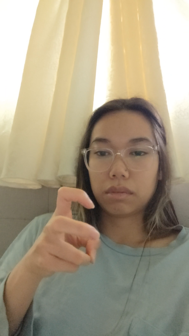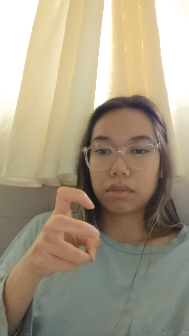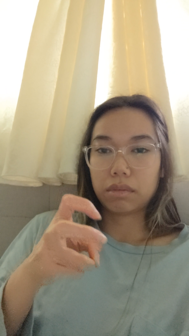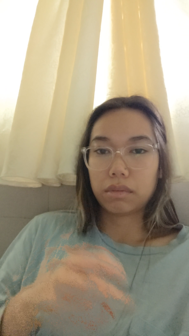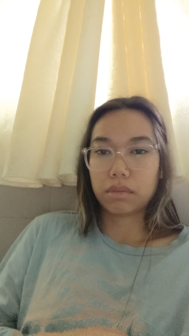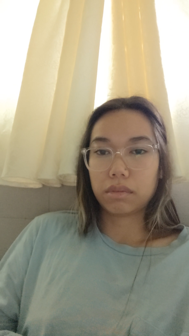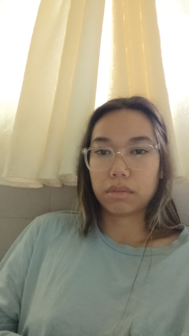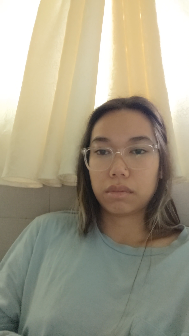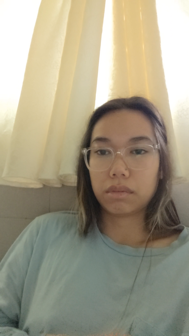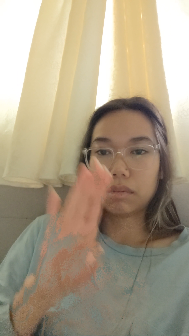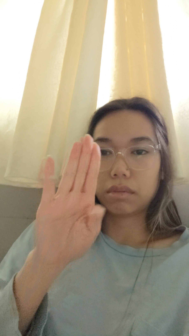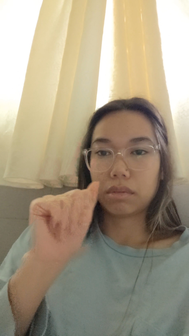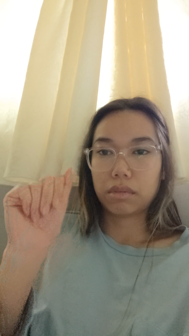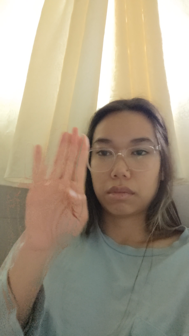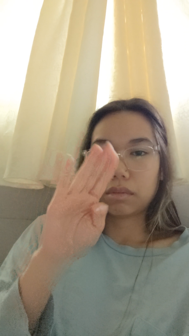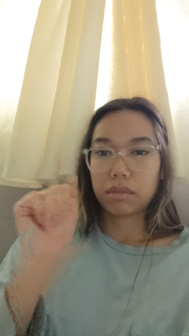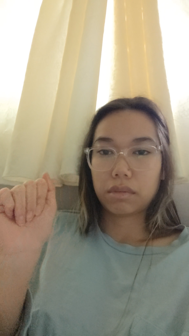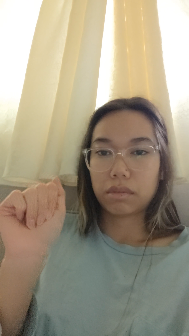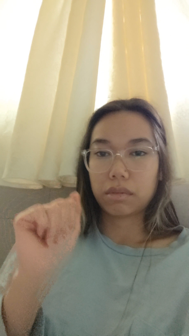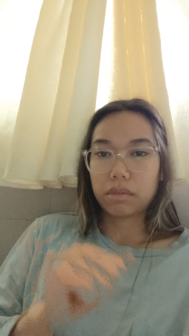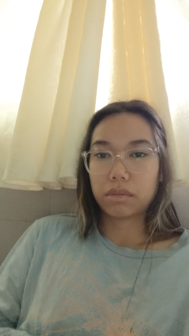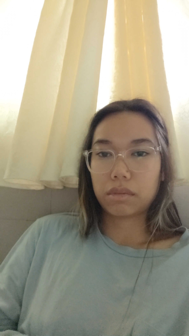baa baa